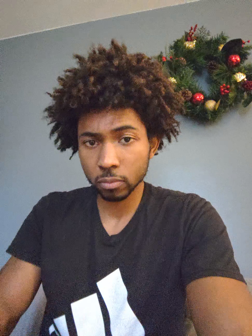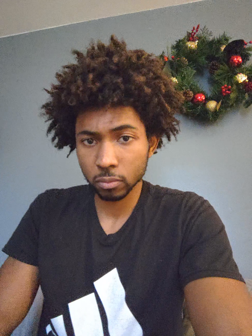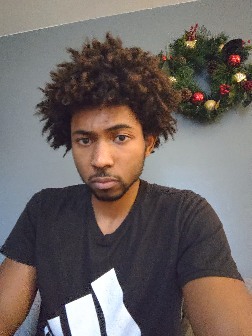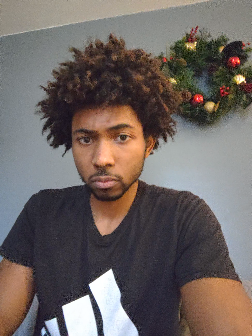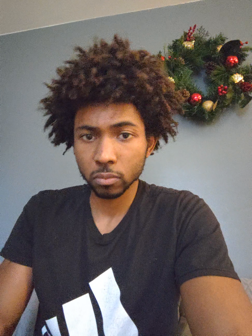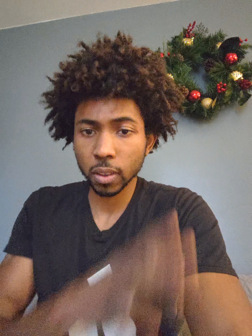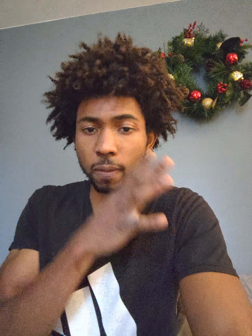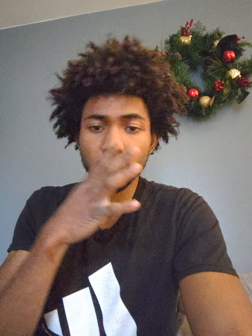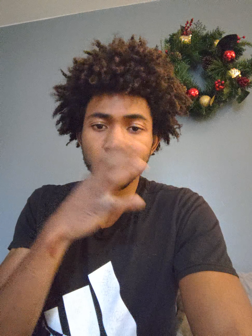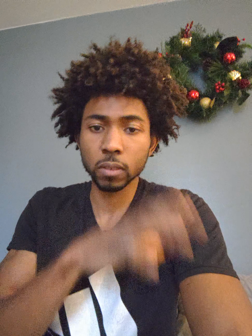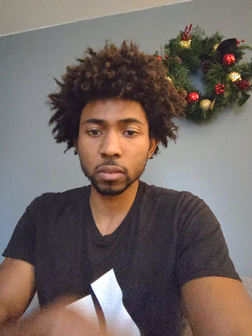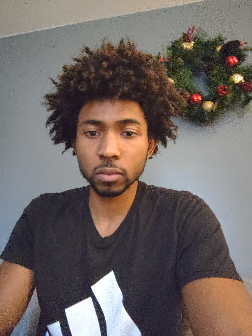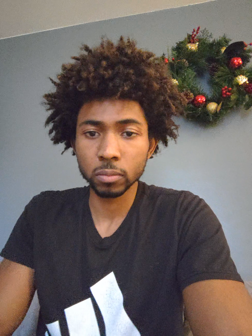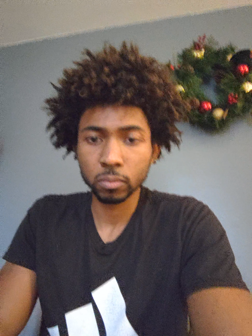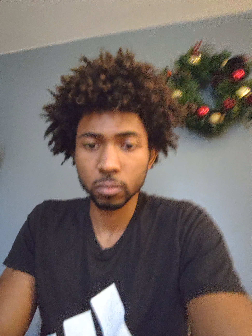farm